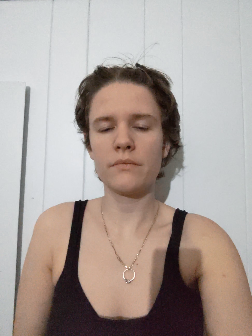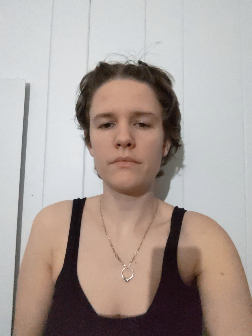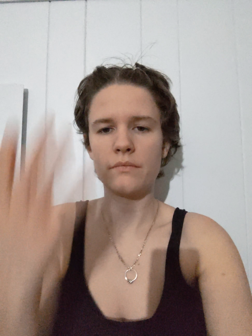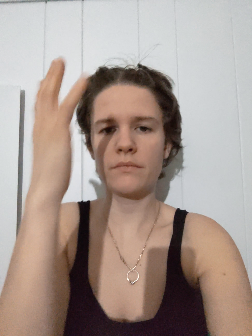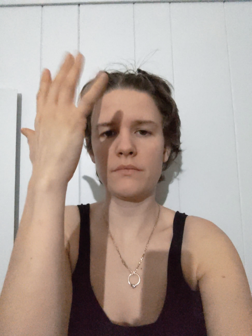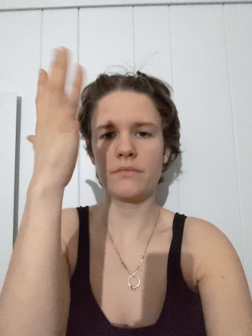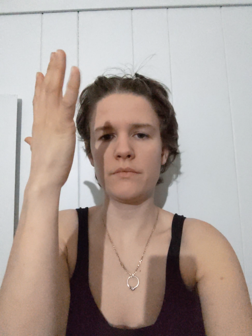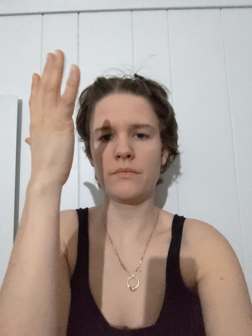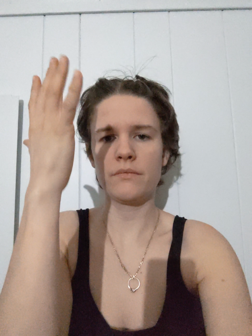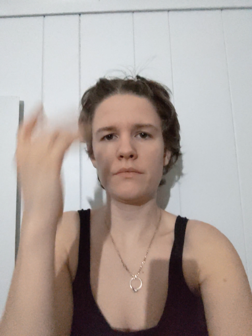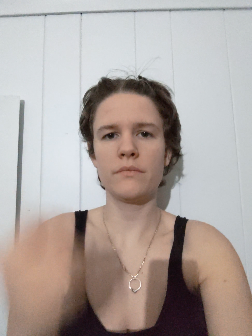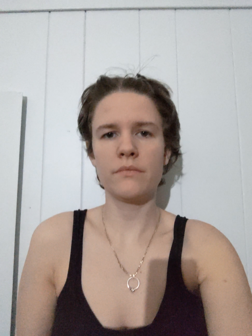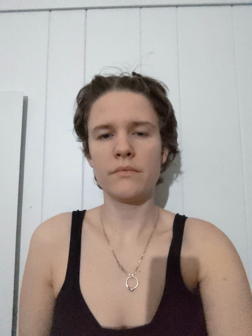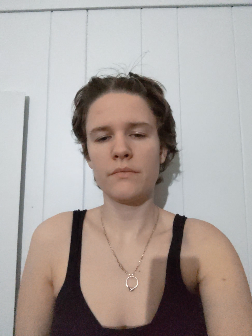tree